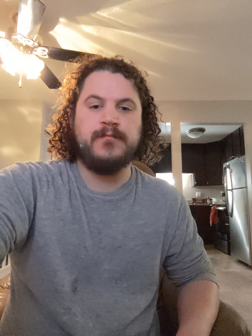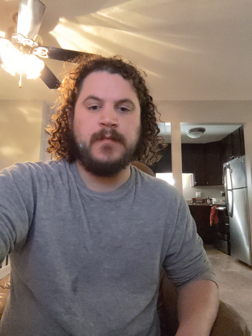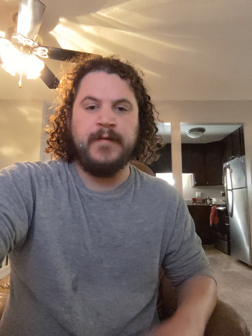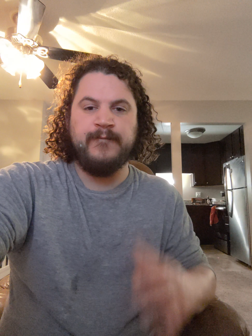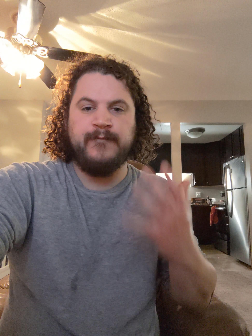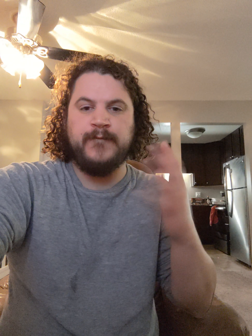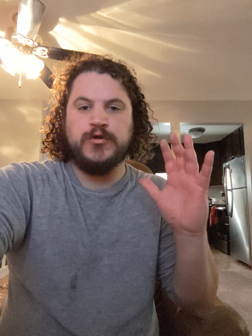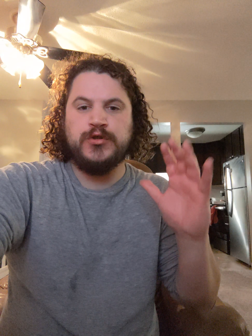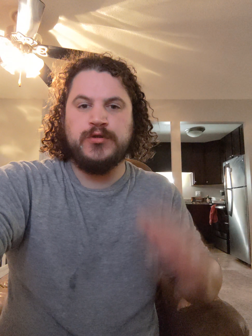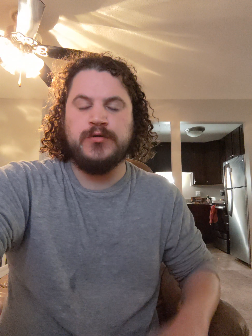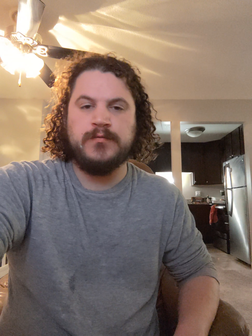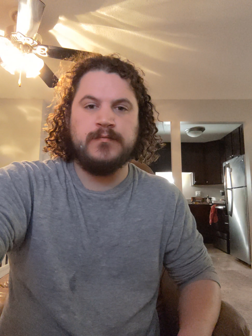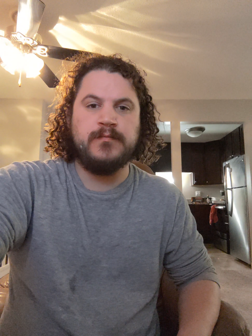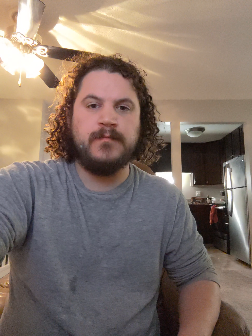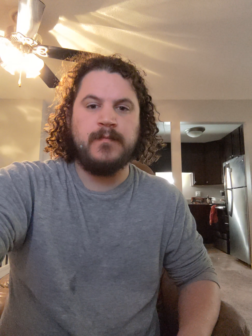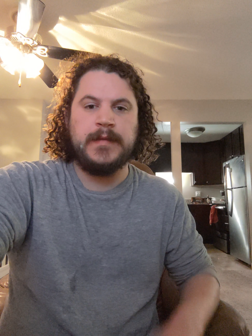finish